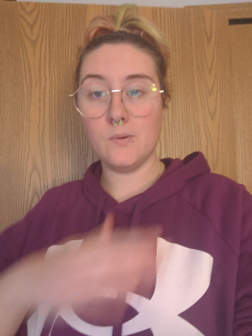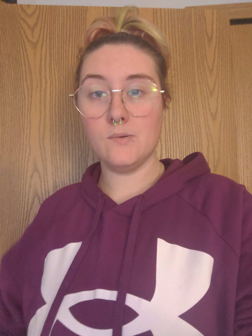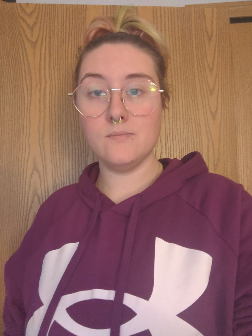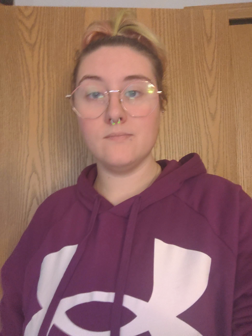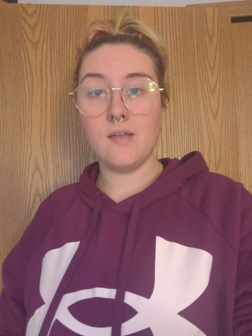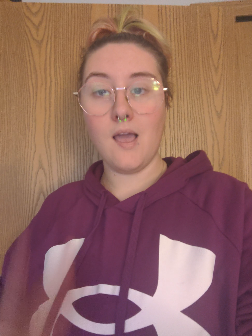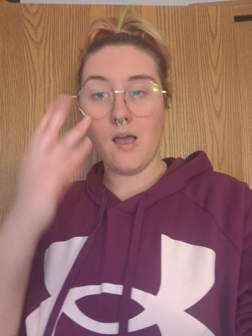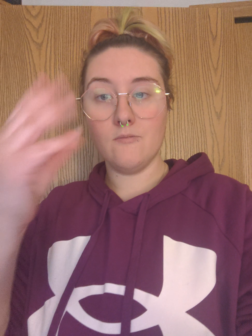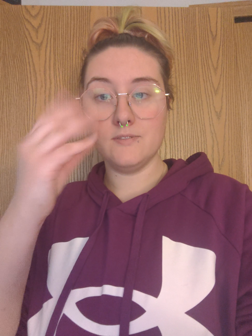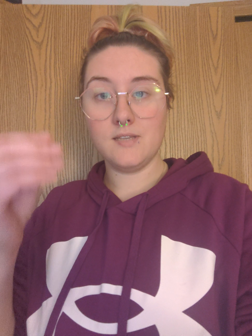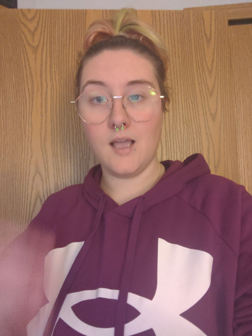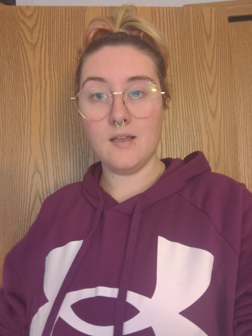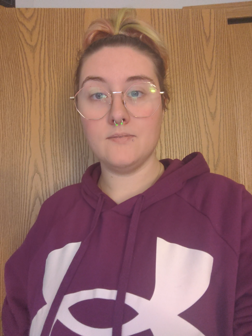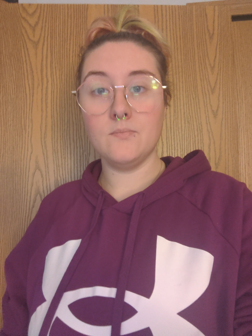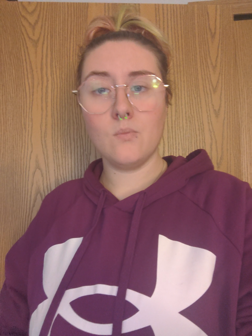outside